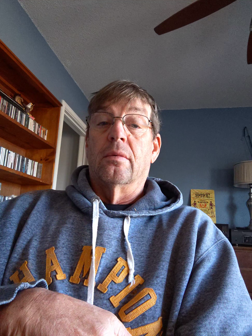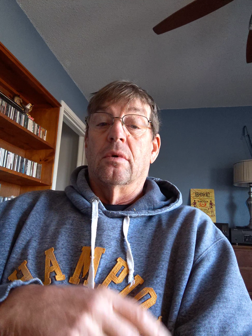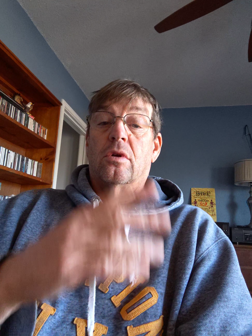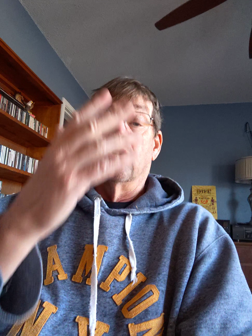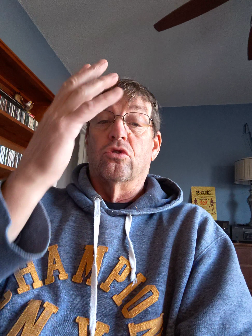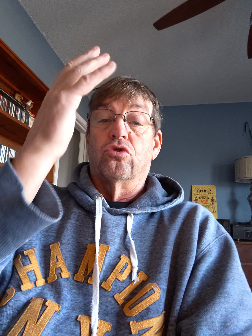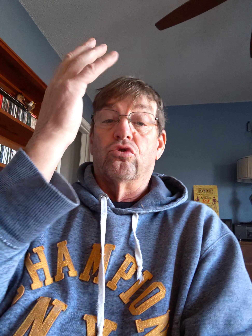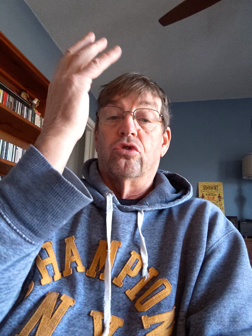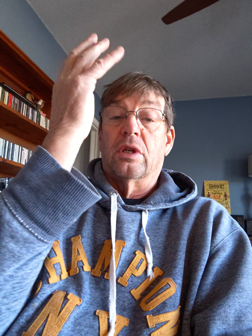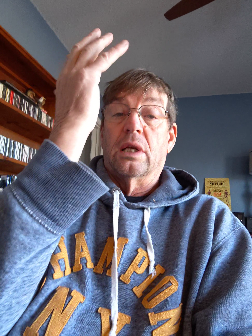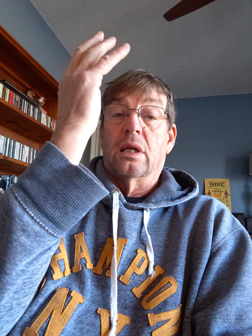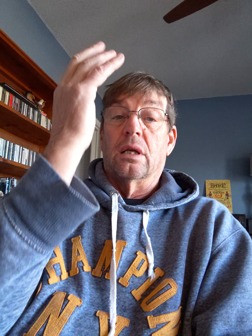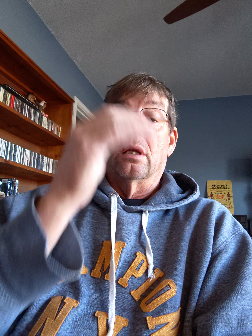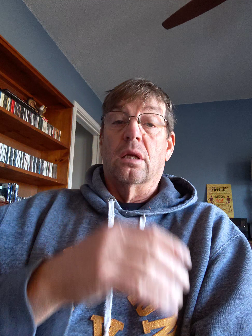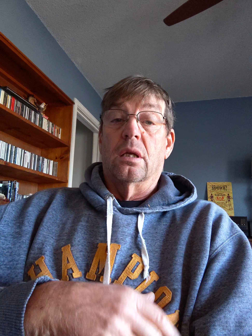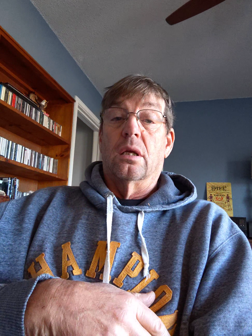tree